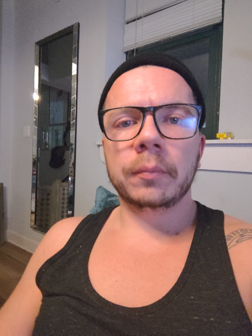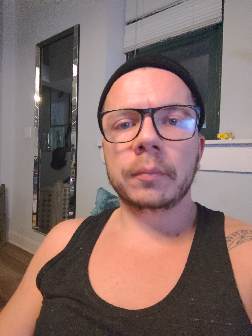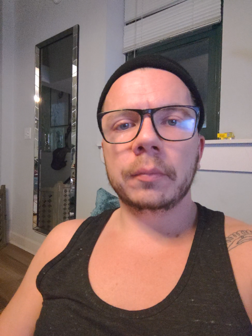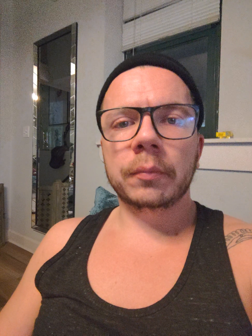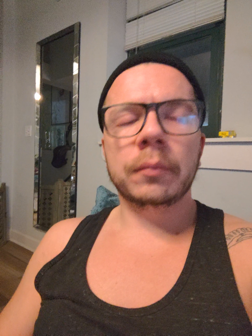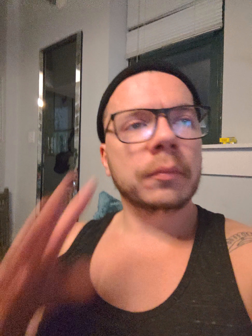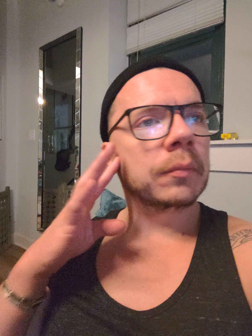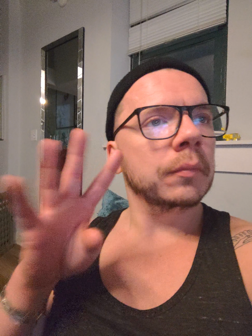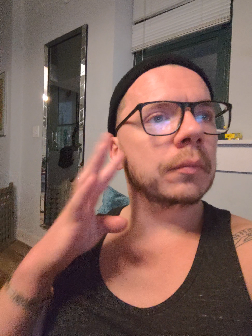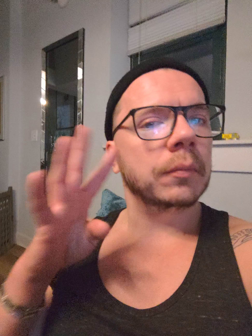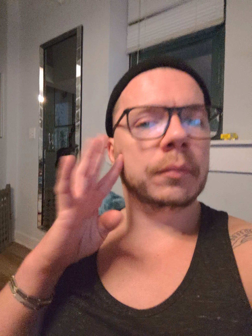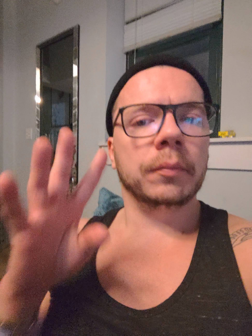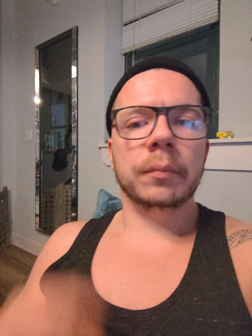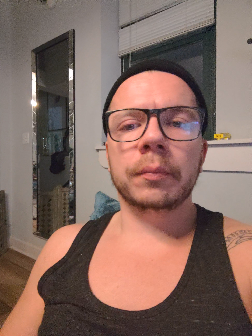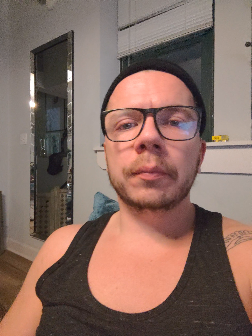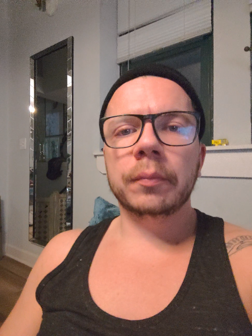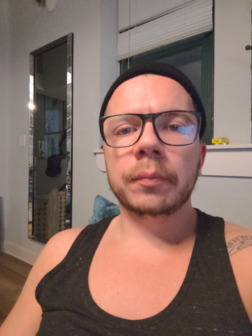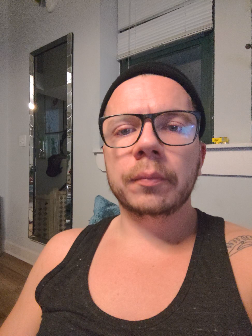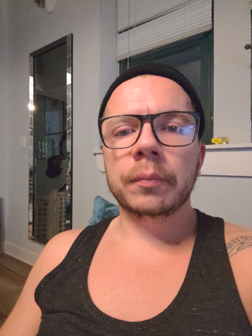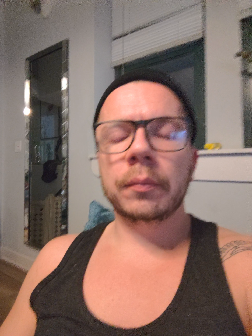noisy